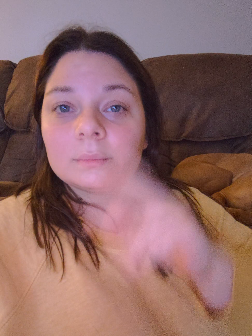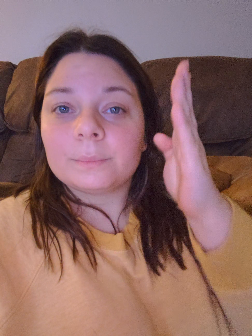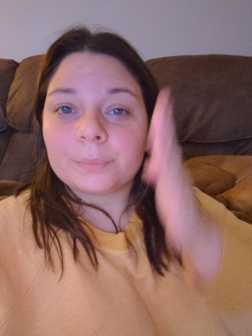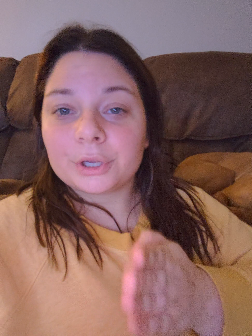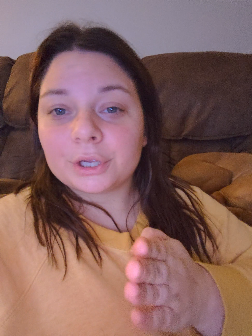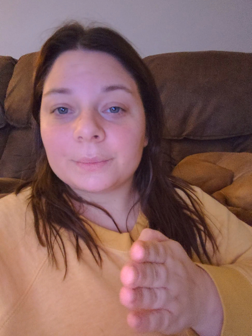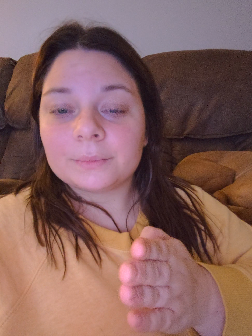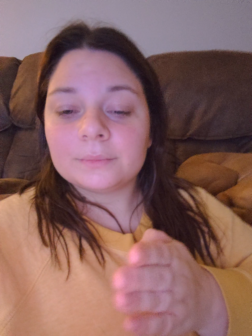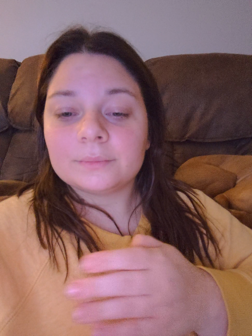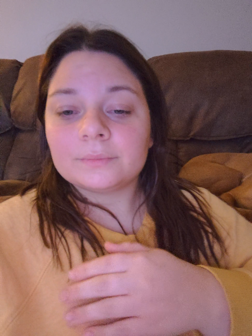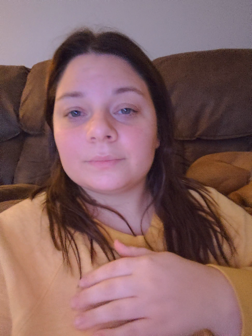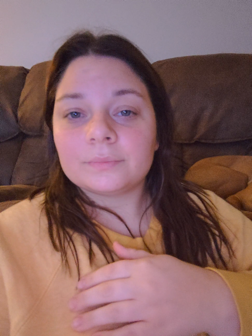person